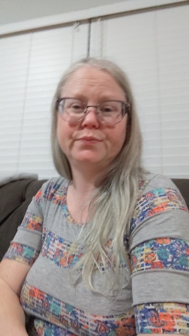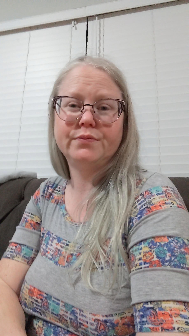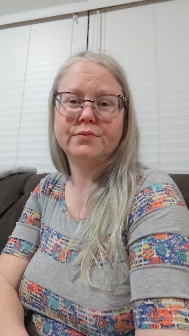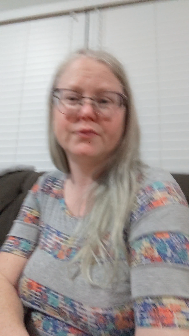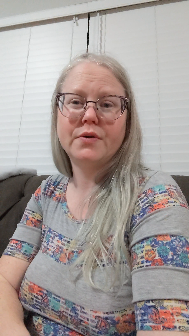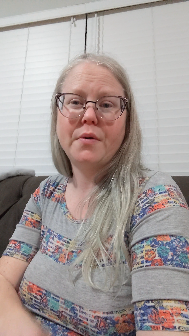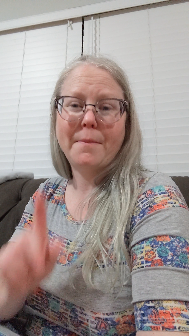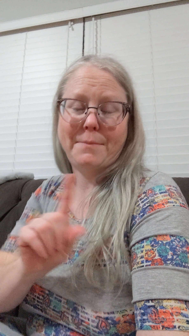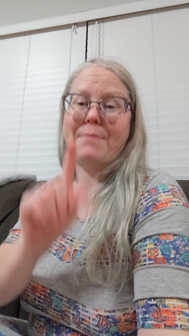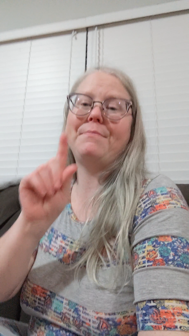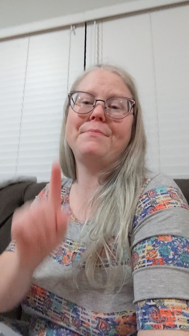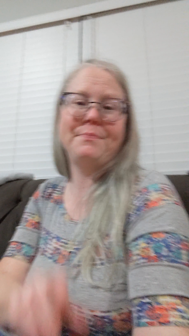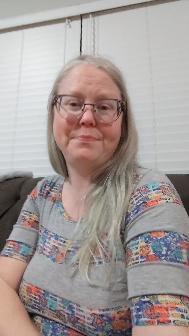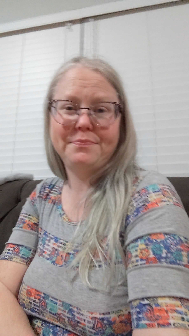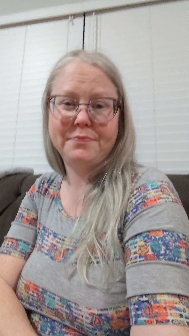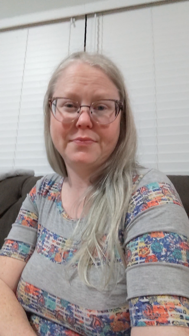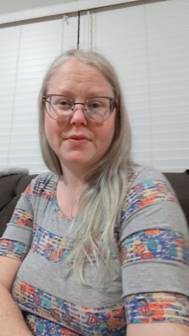bump